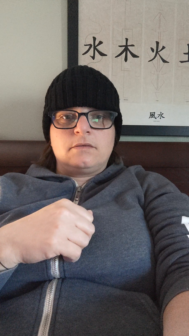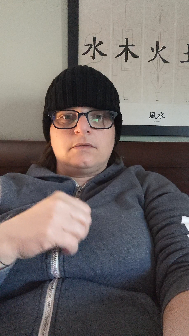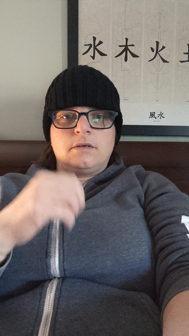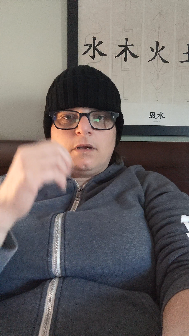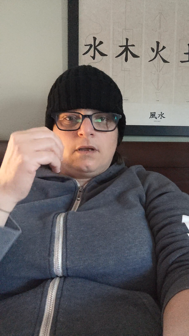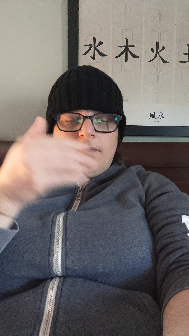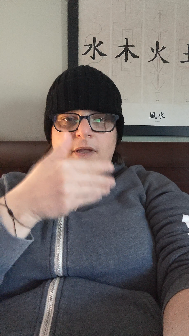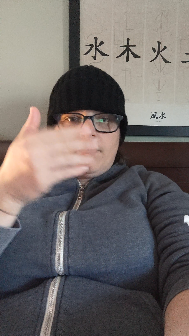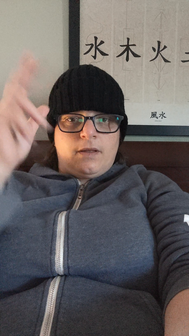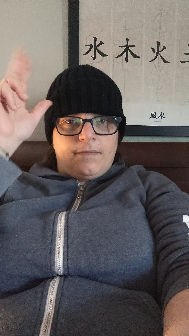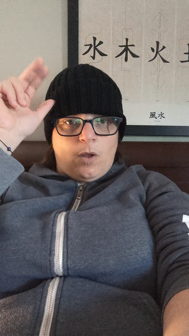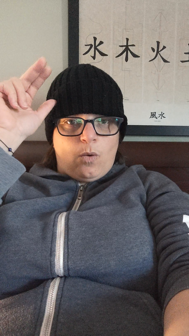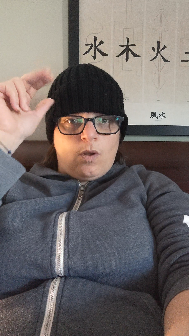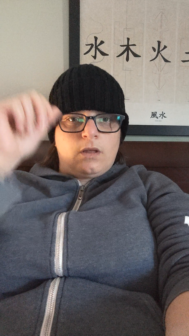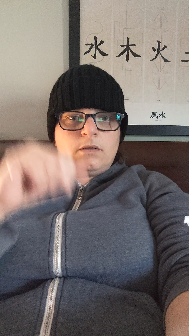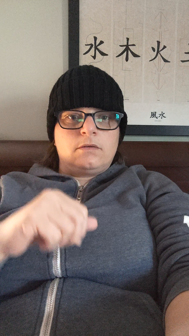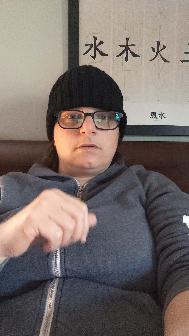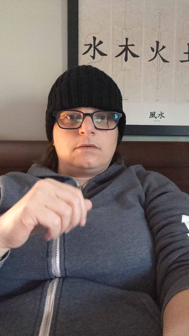pony